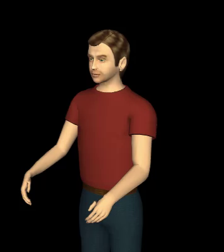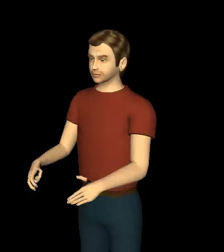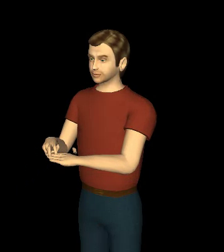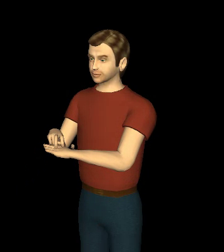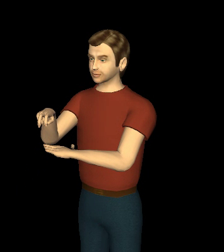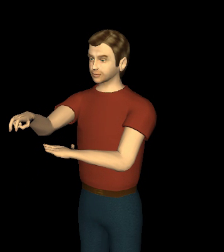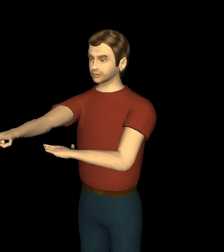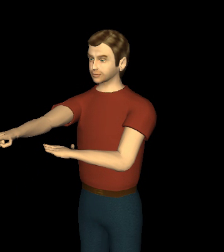يقفز